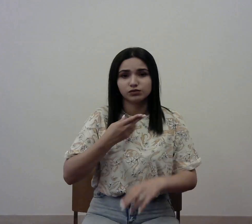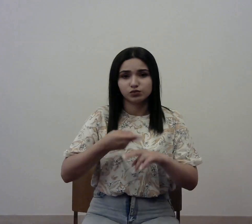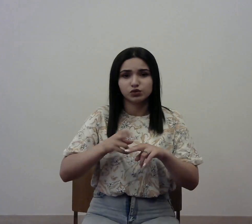bu